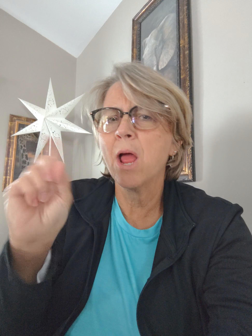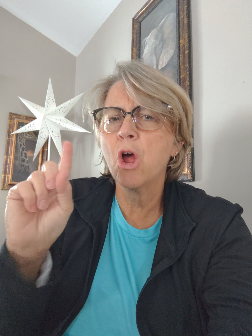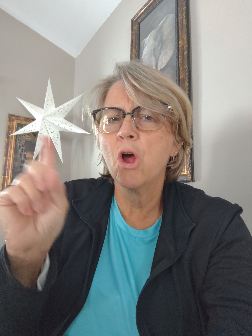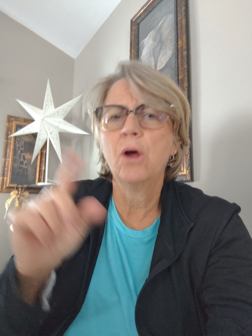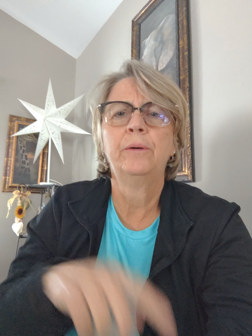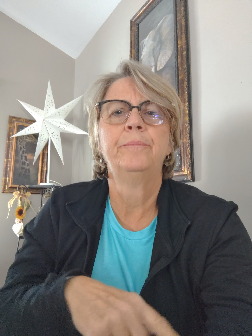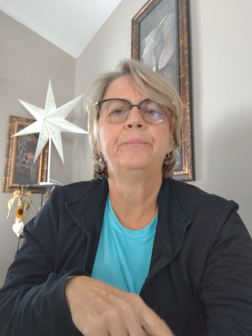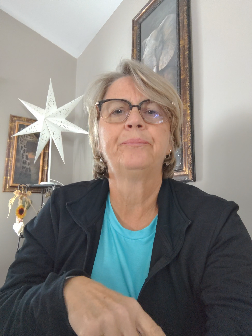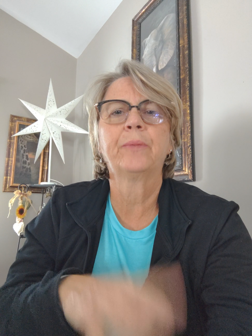where